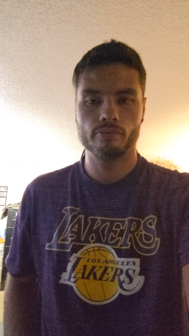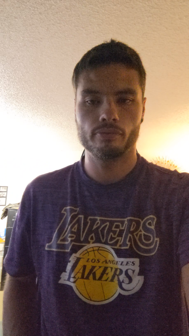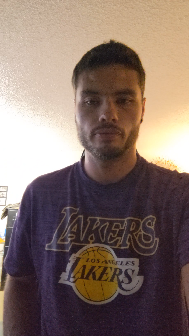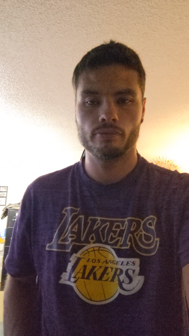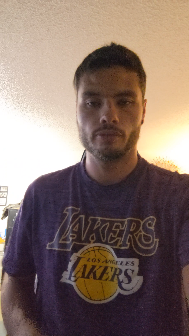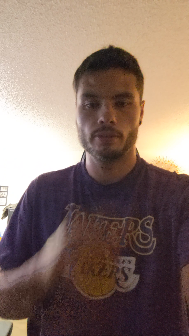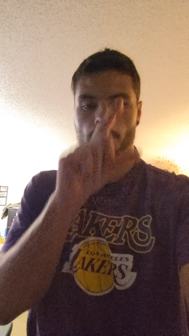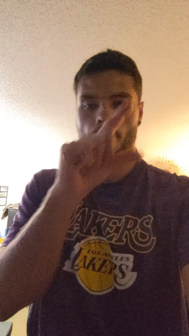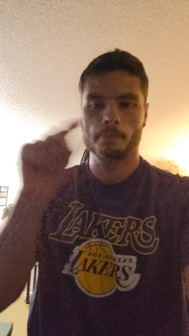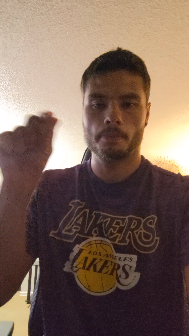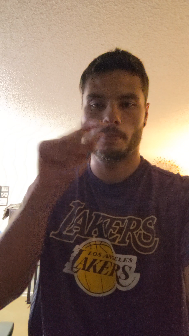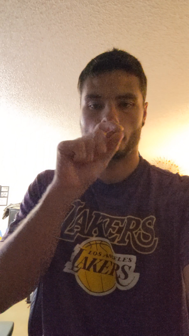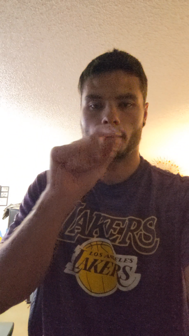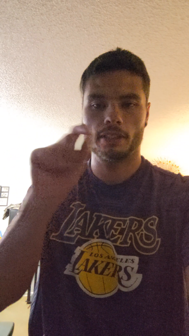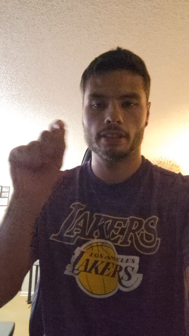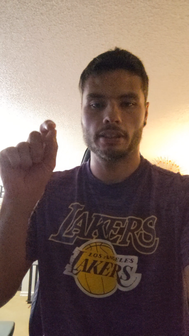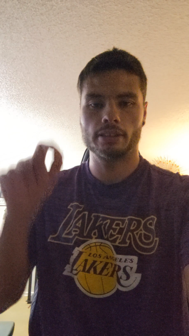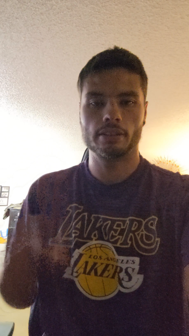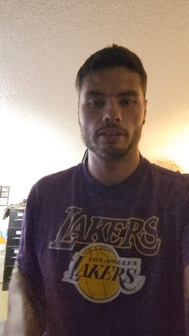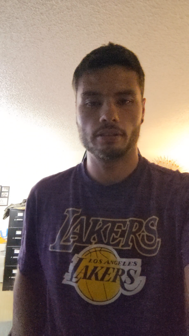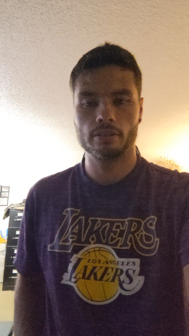peas